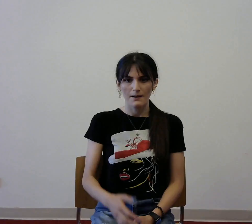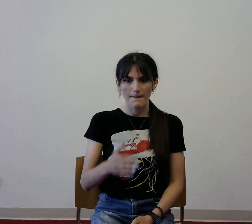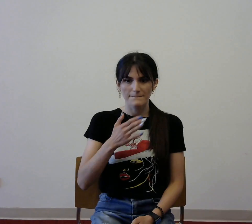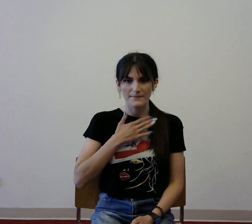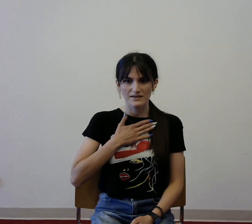mən